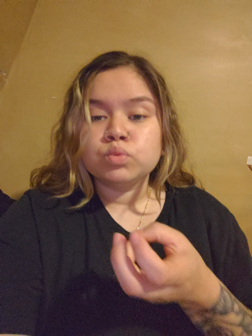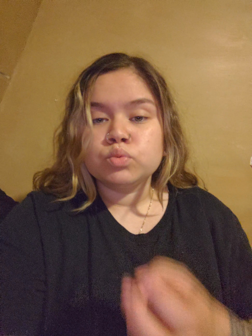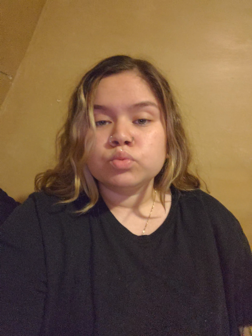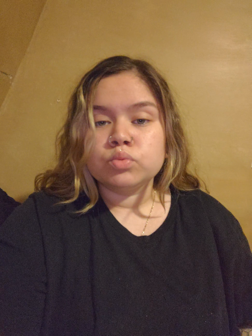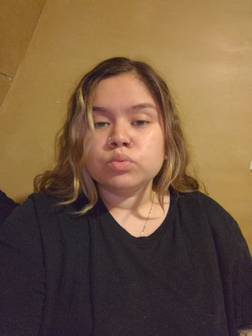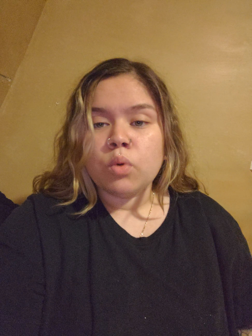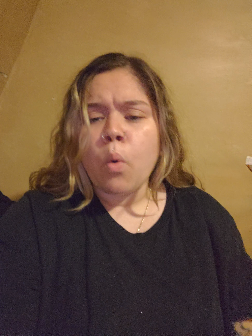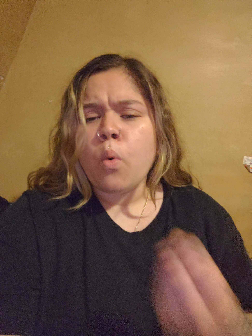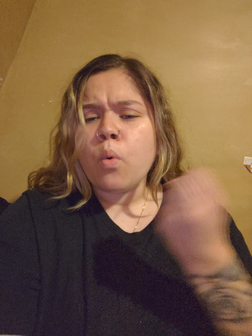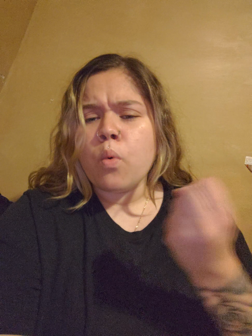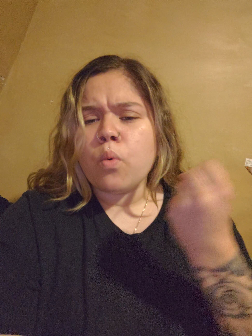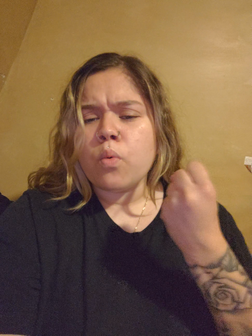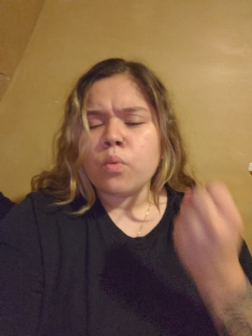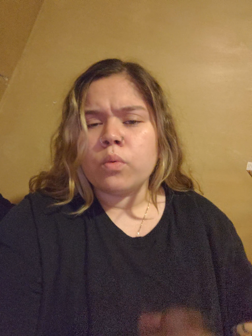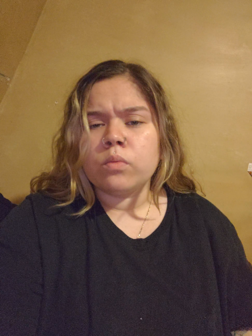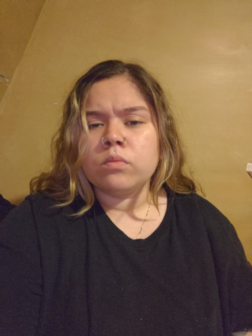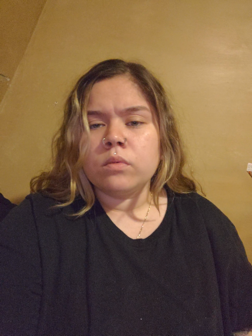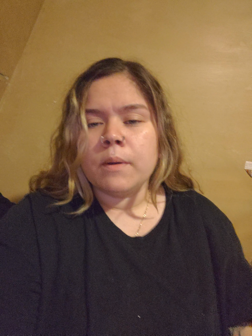hold